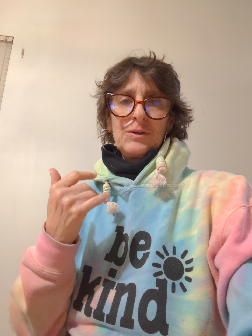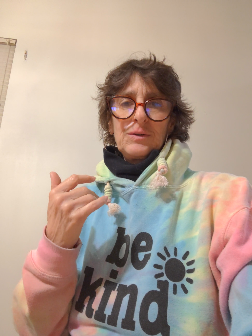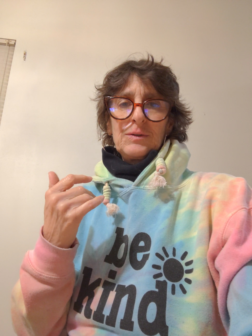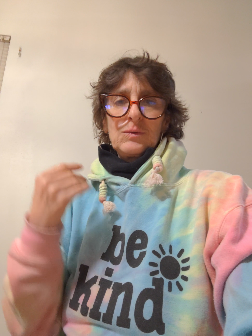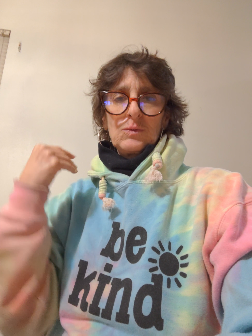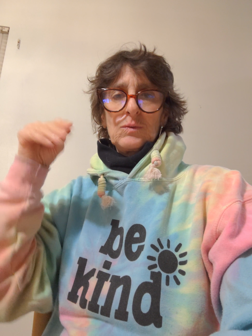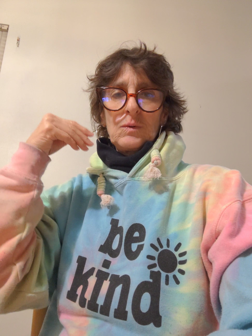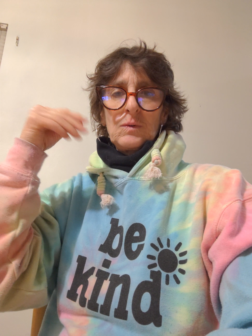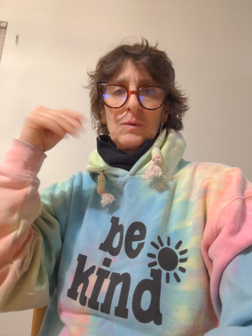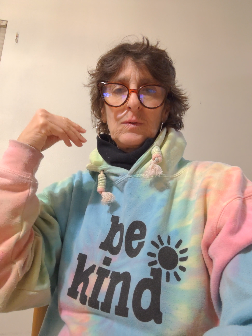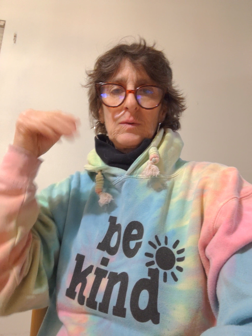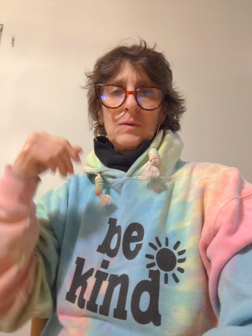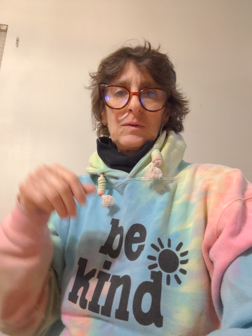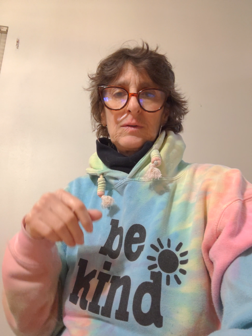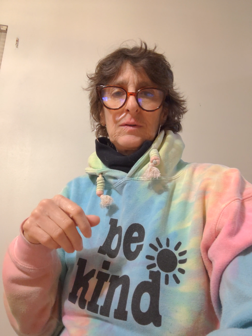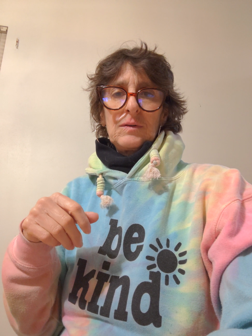store